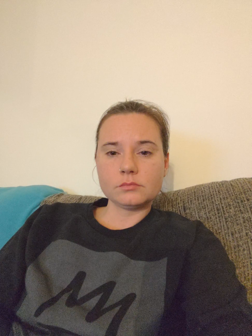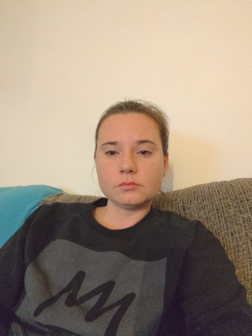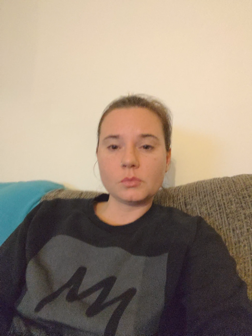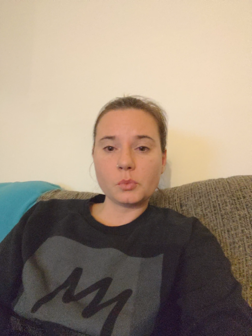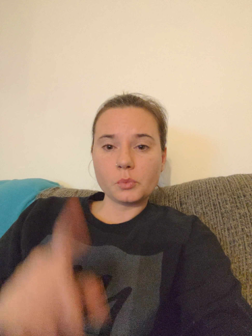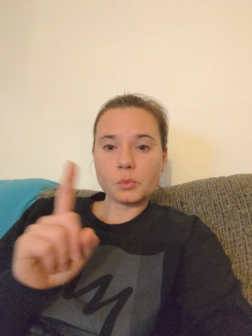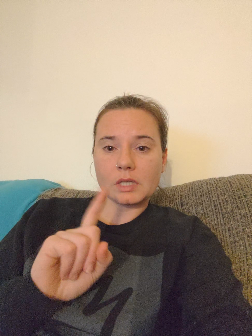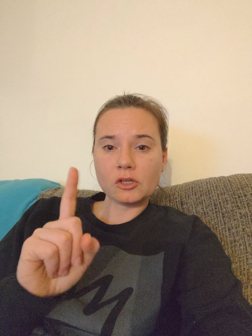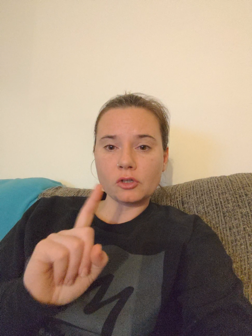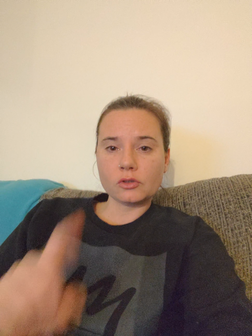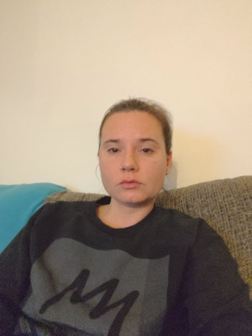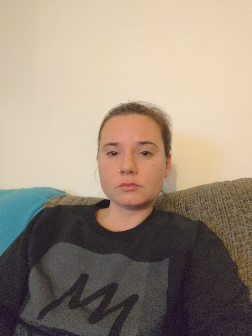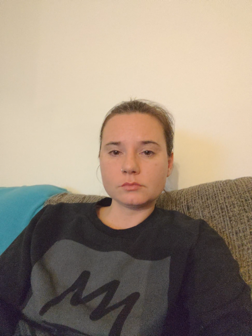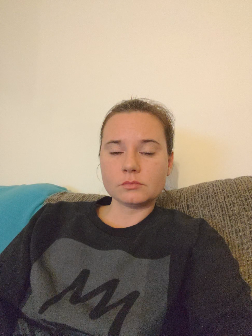where